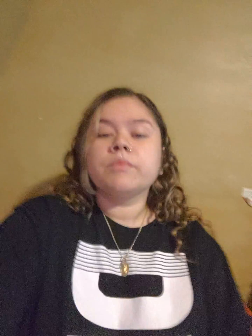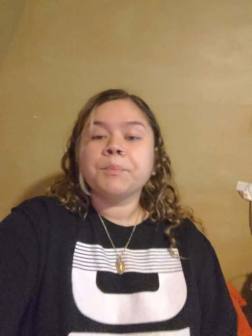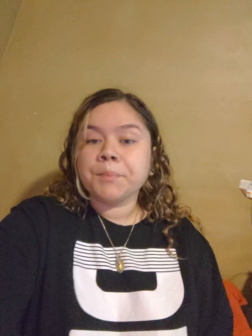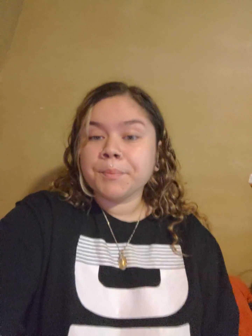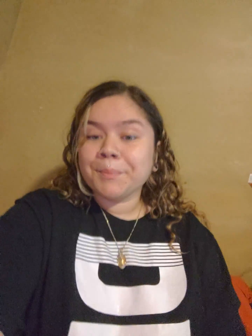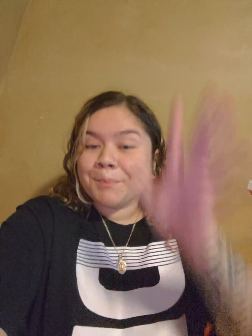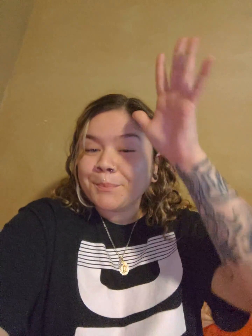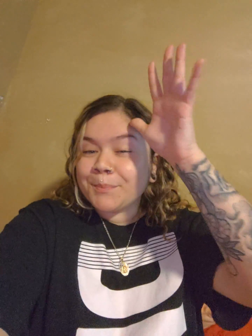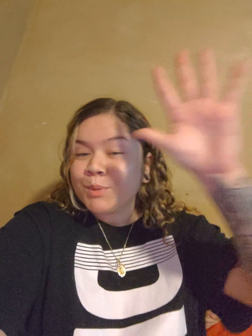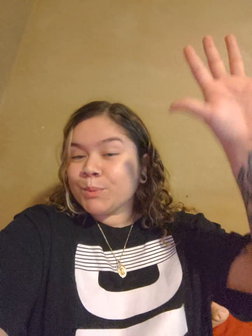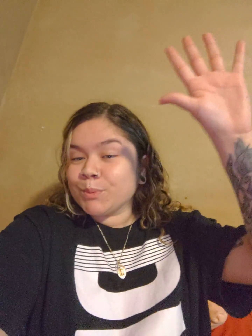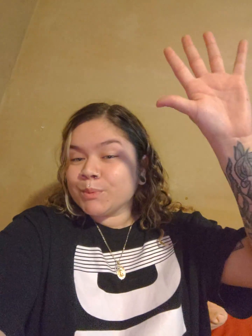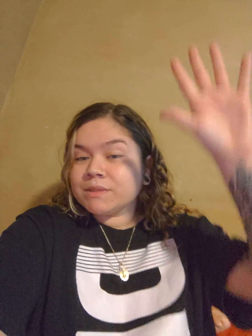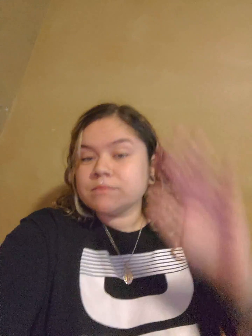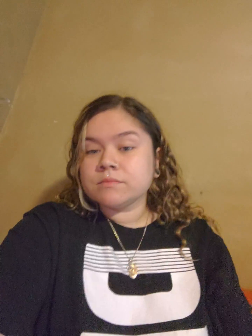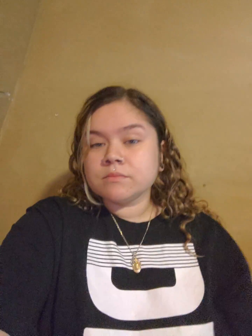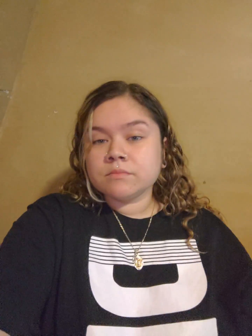moose